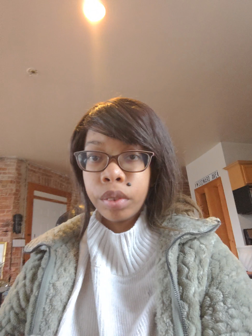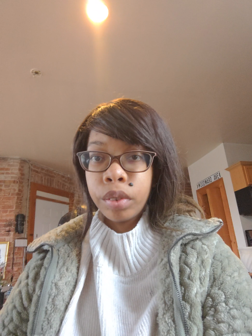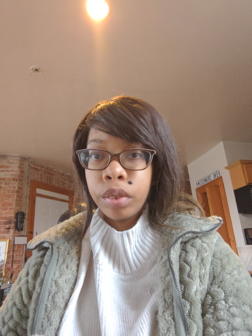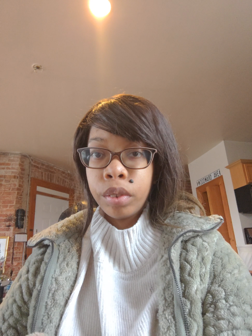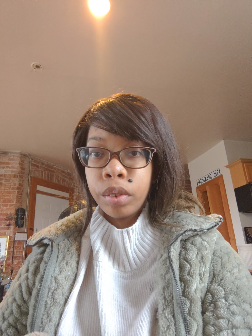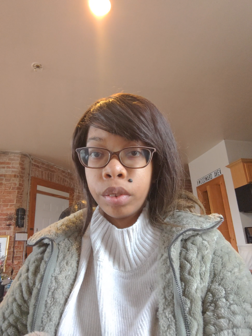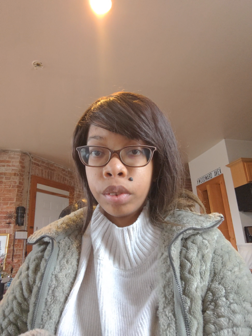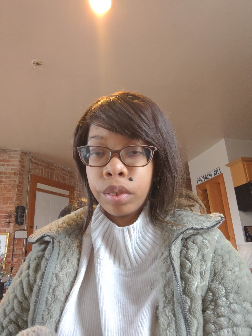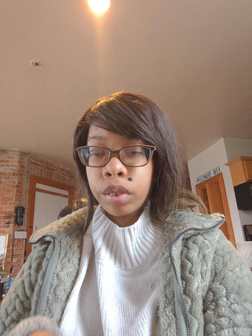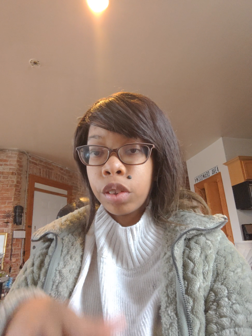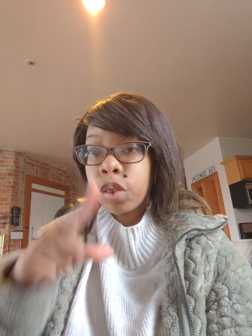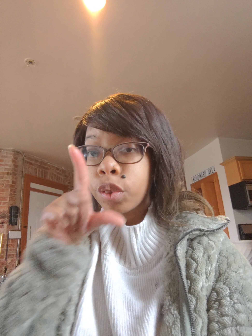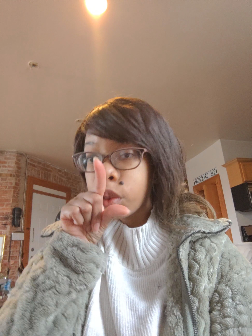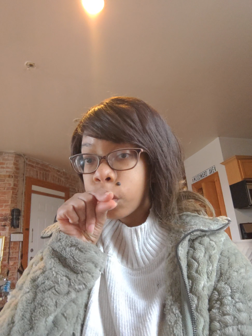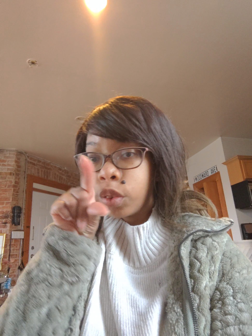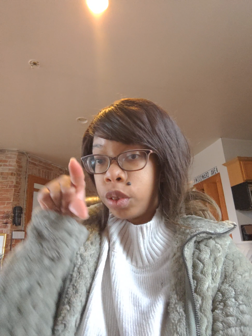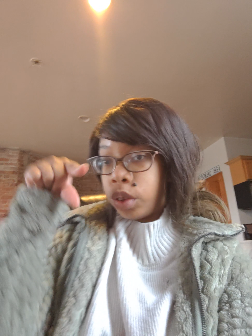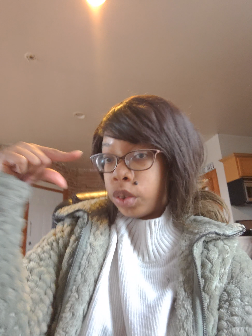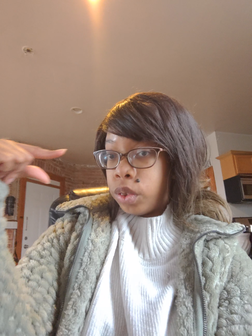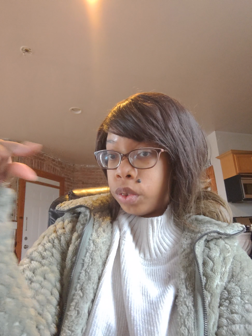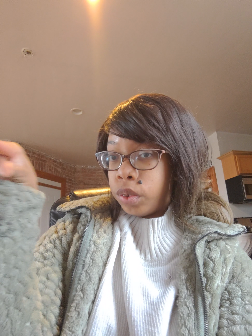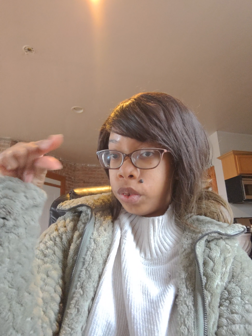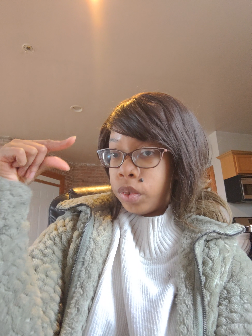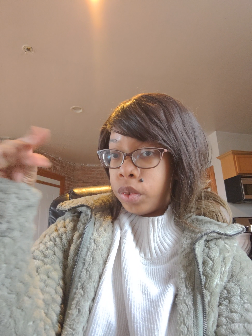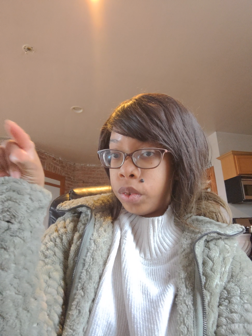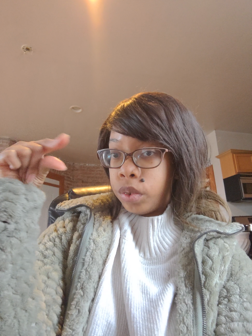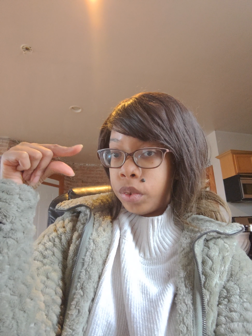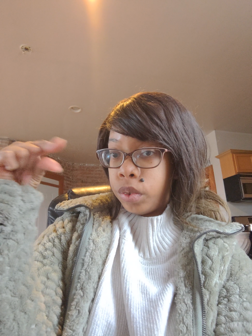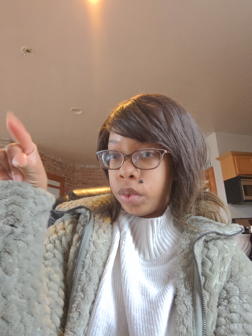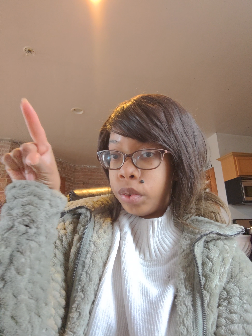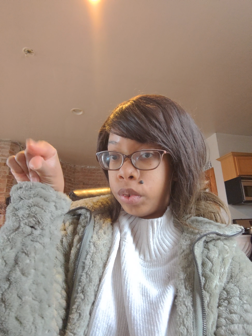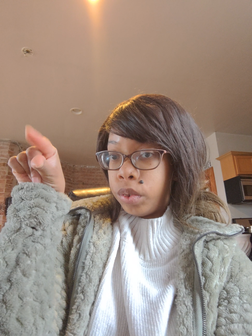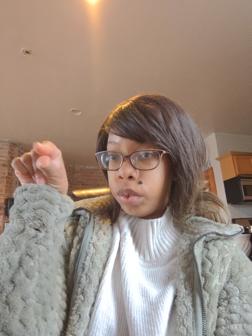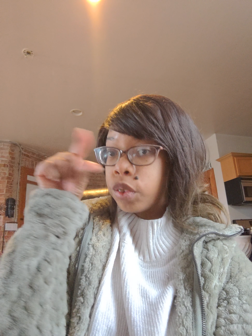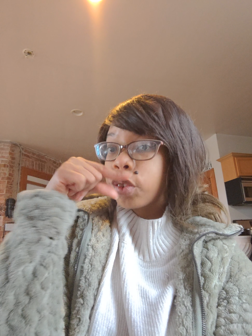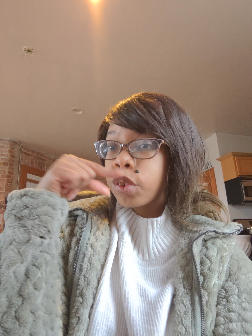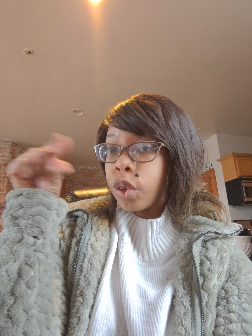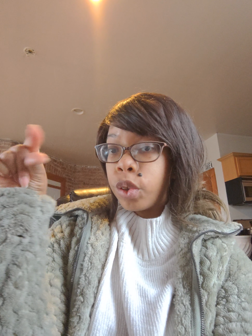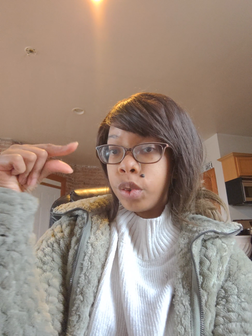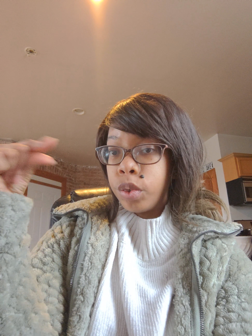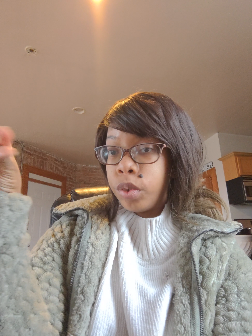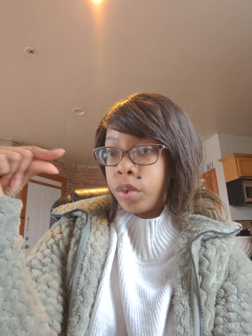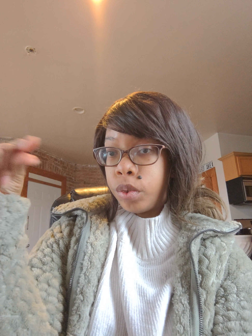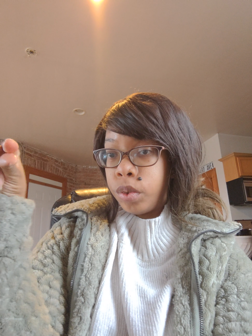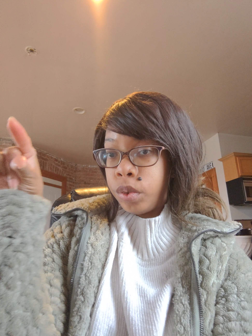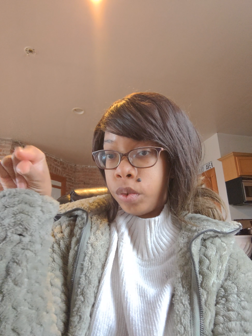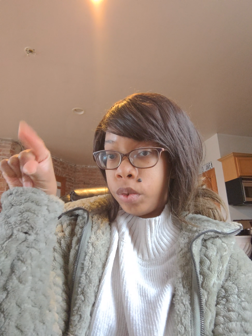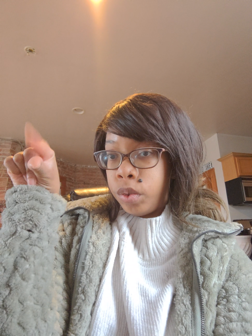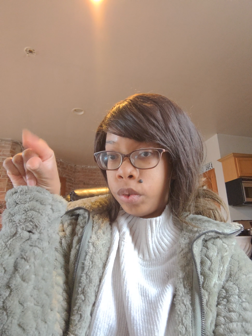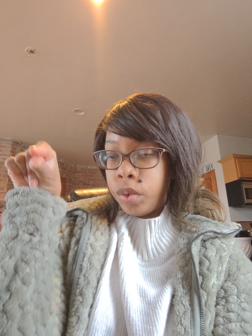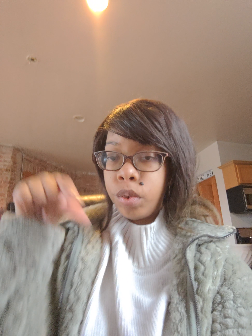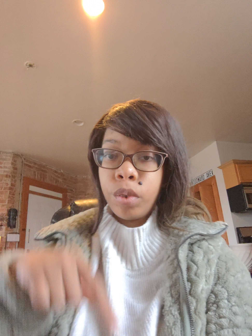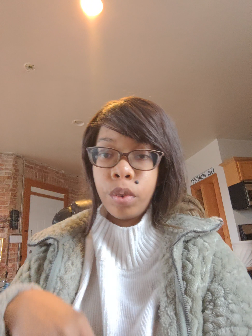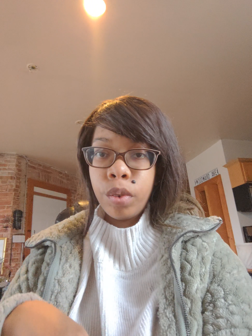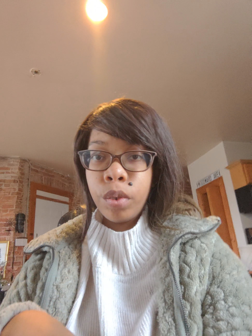goose